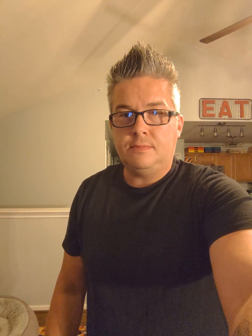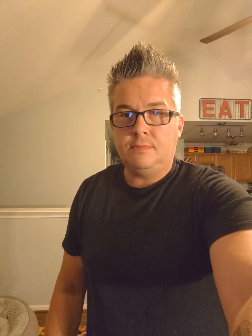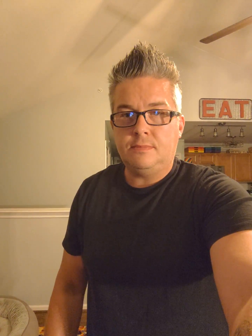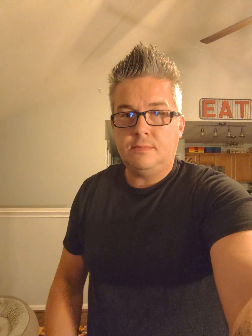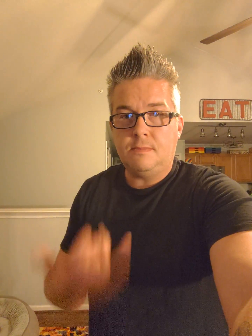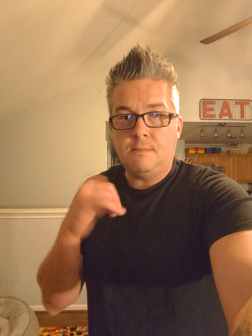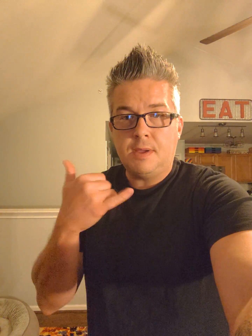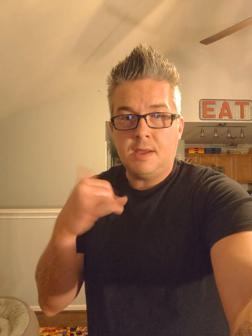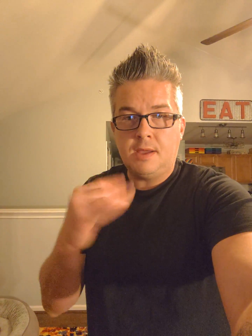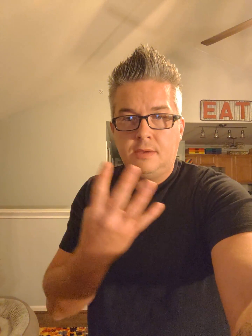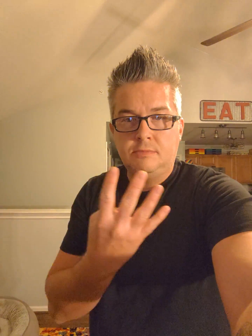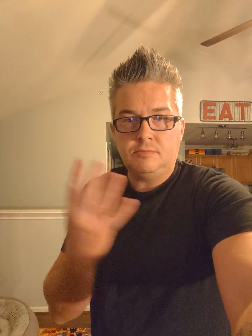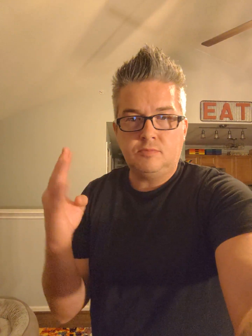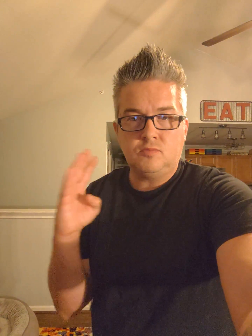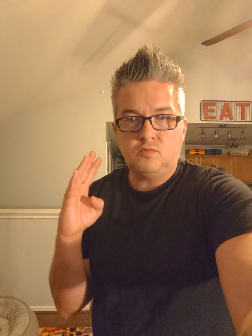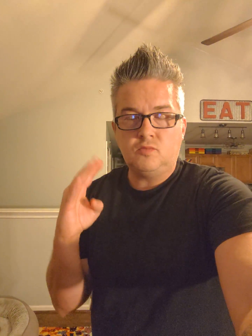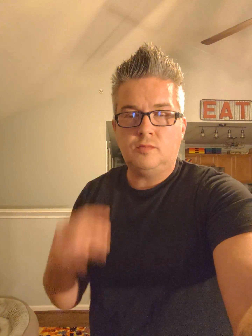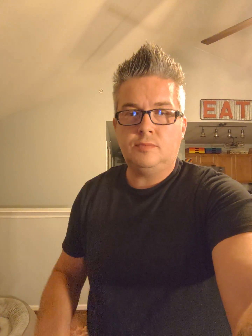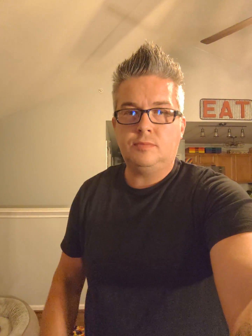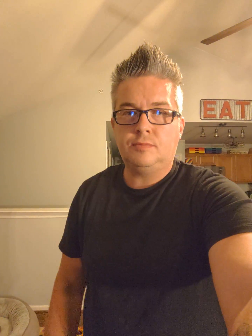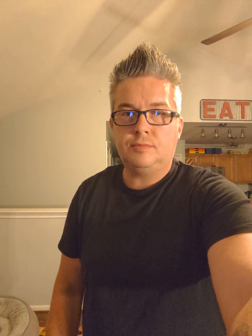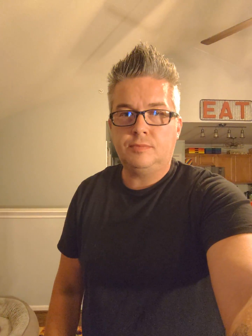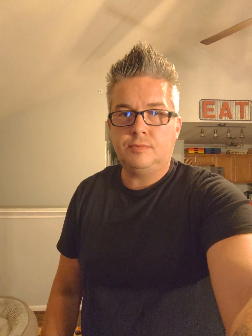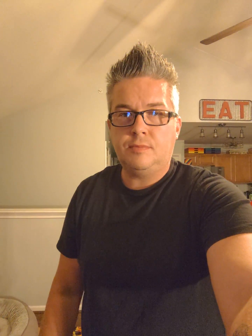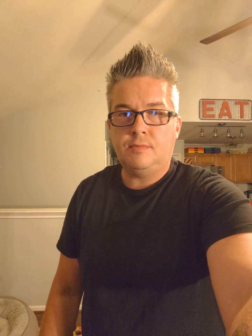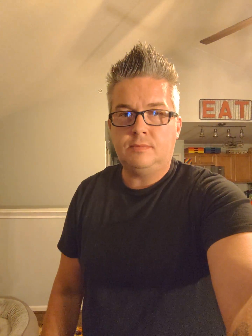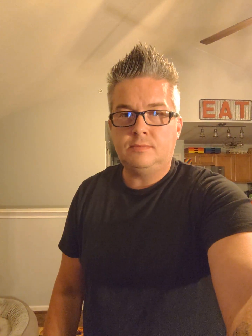playpen